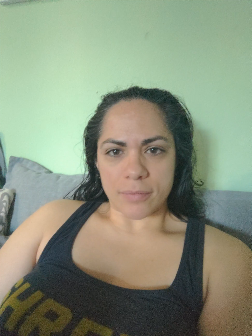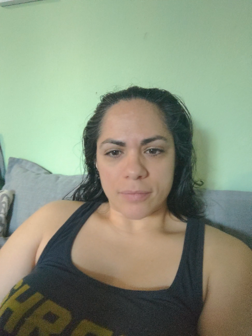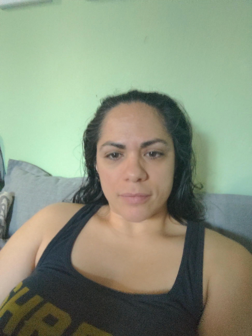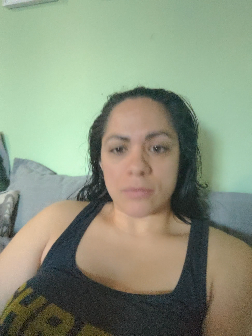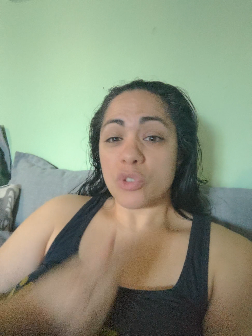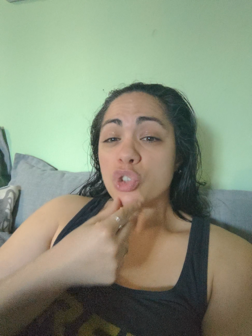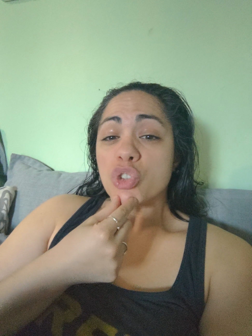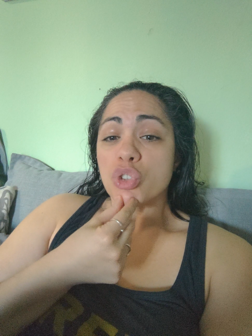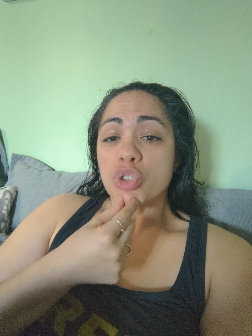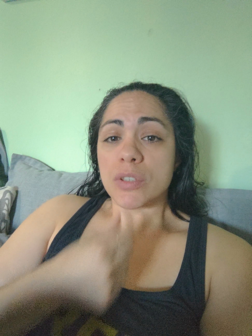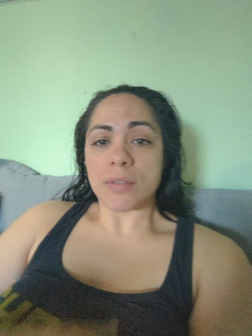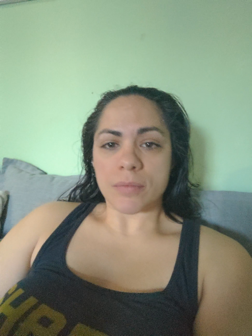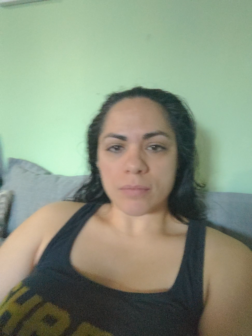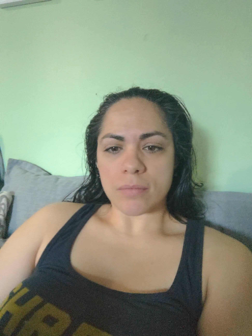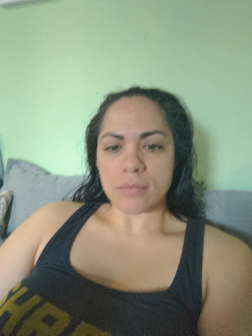chin